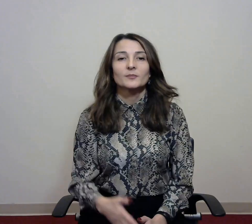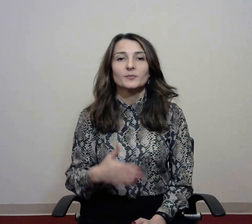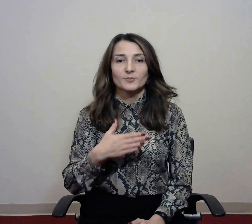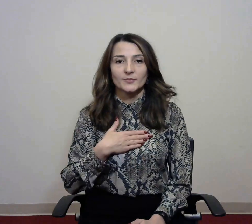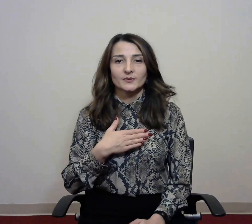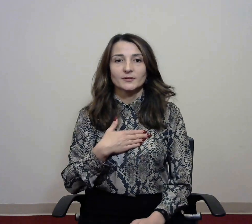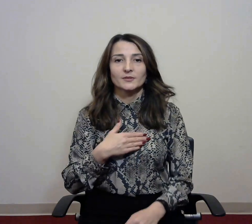mən